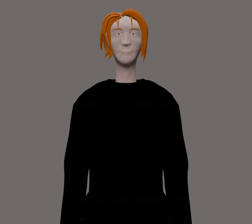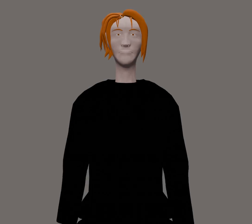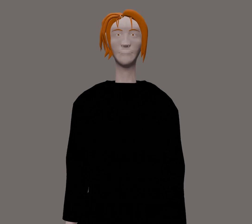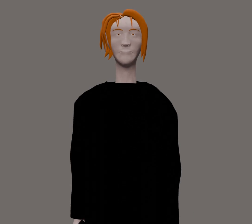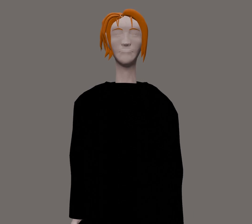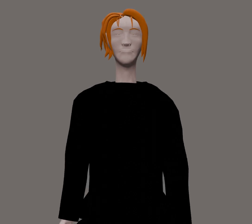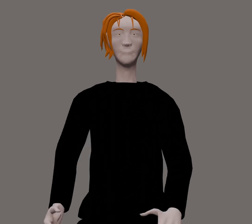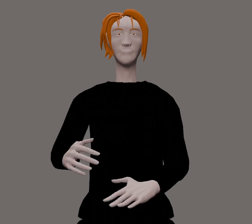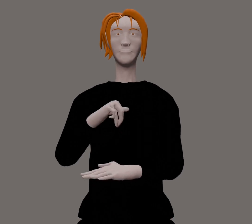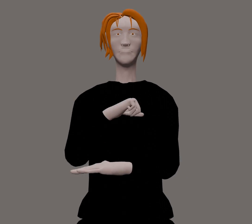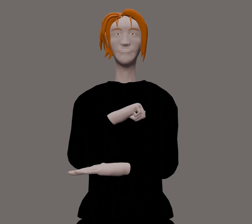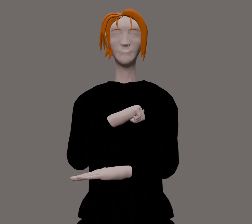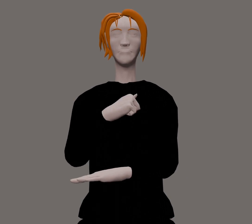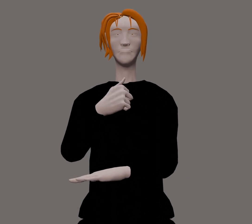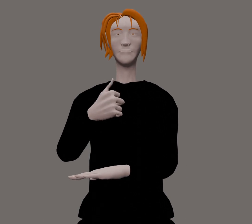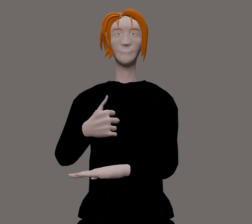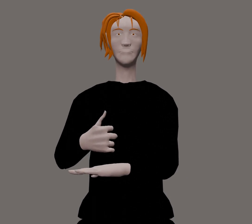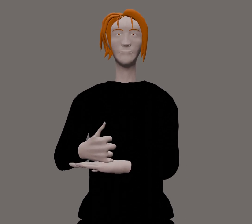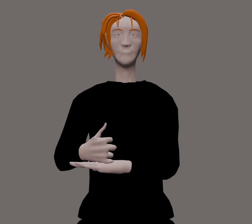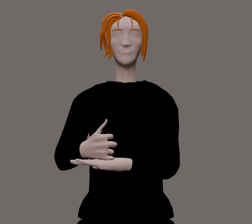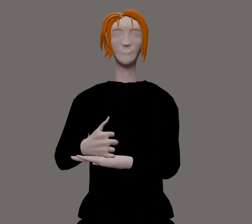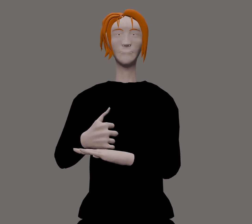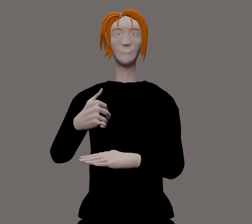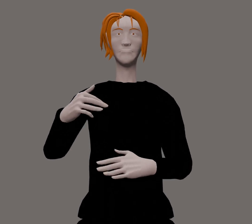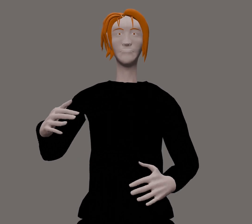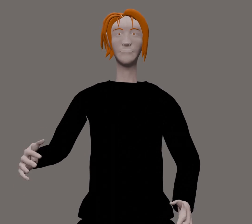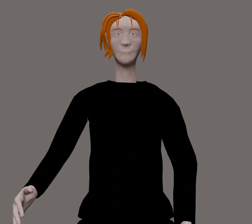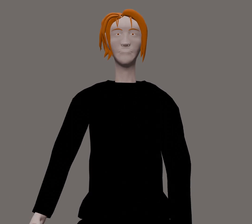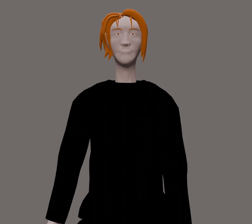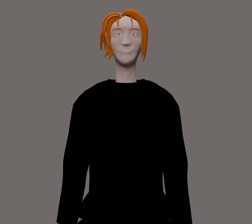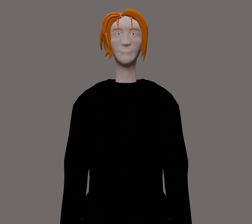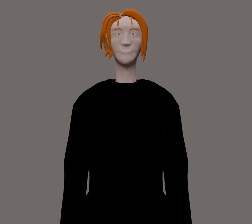Base on